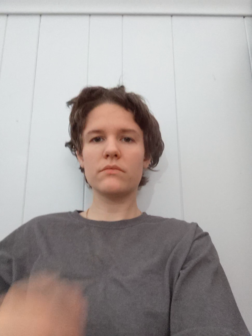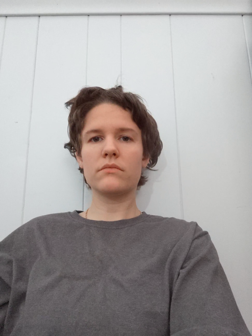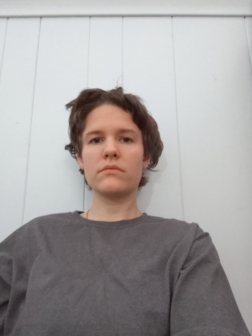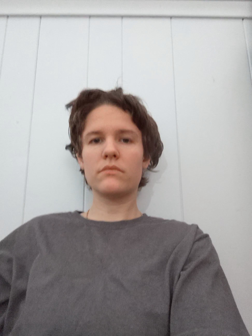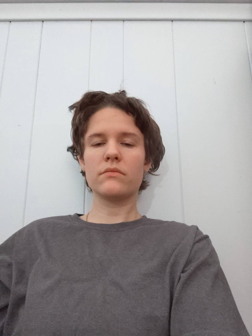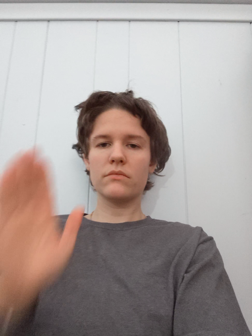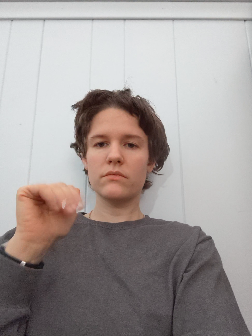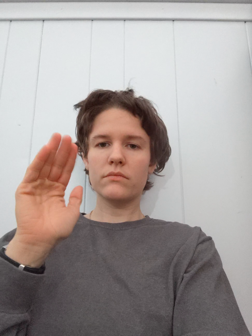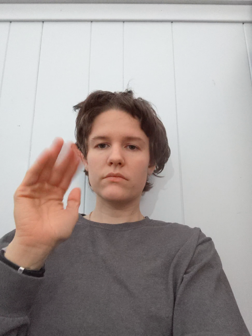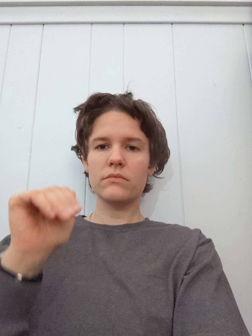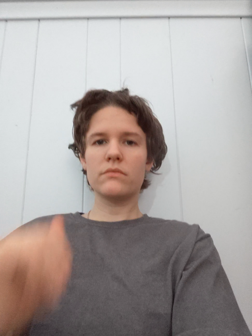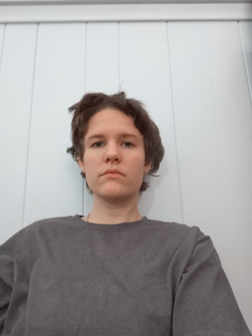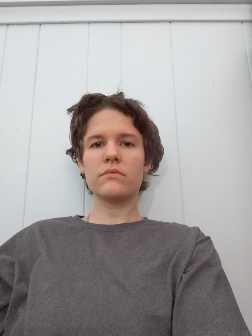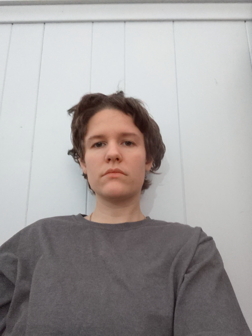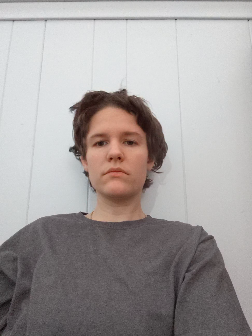bye